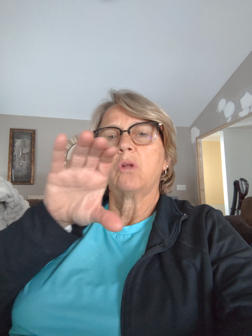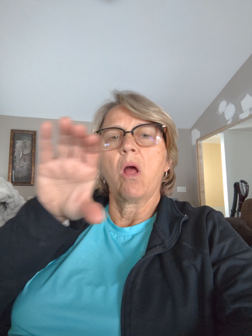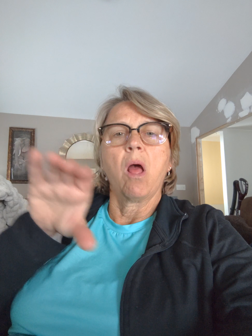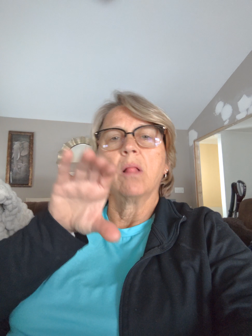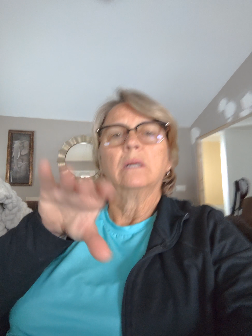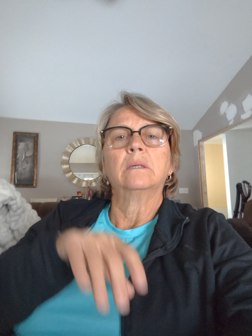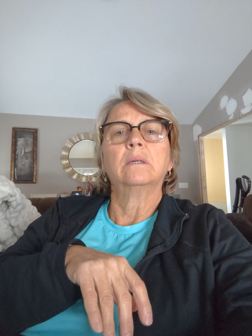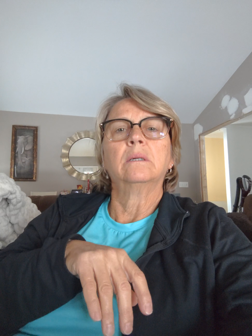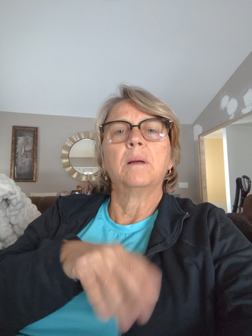chocolate